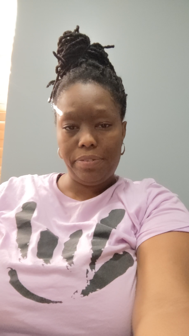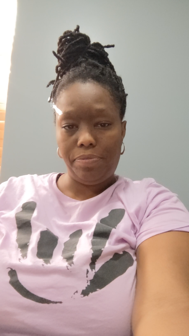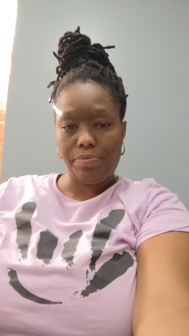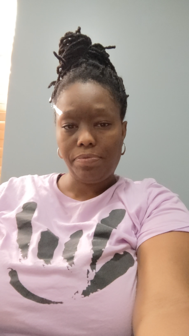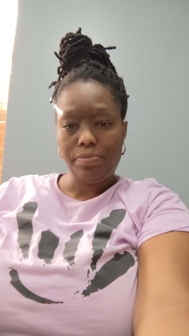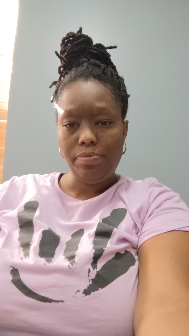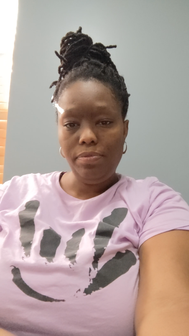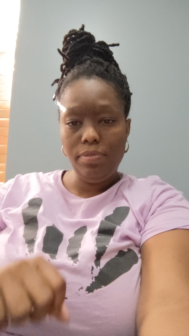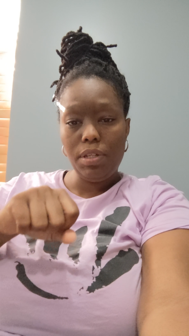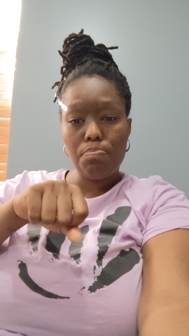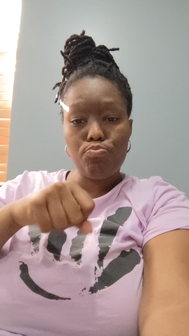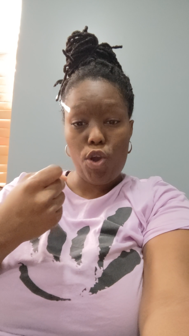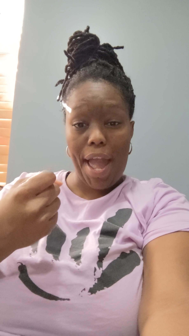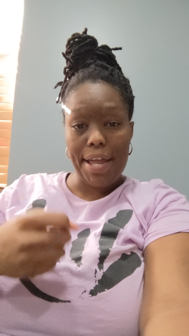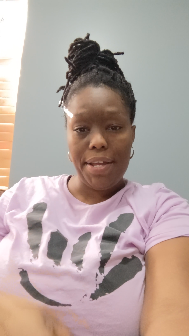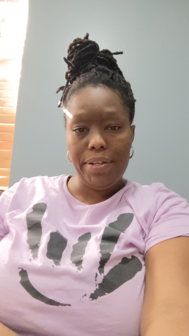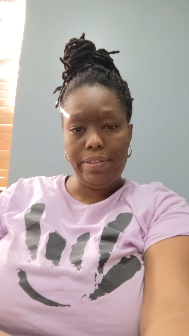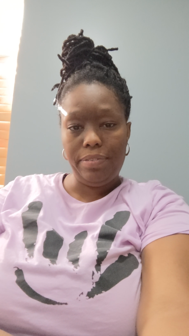break